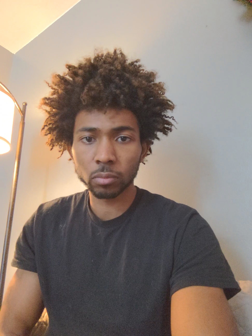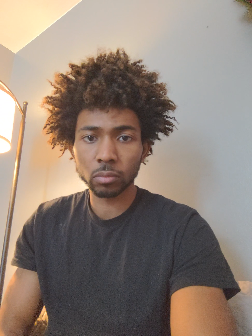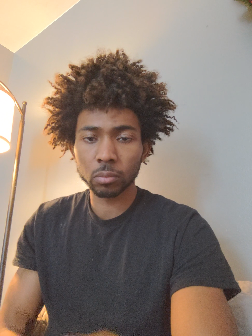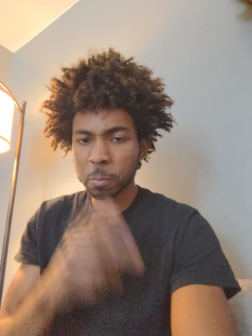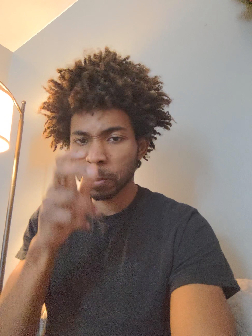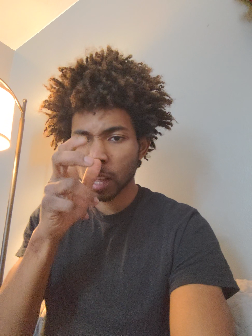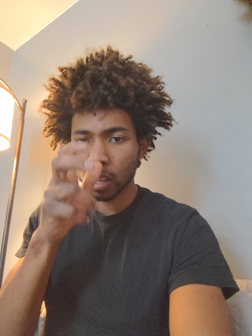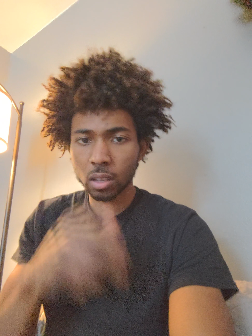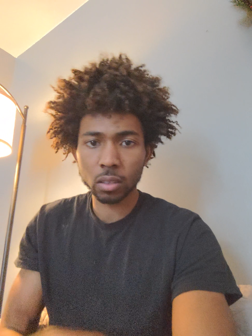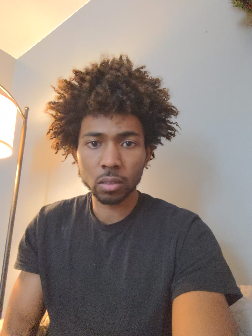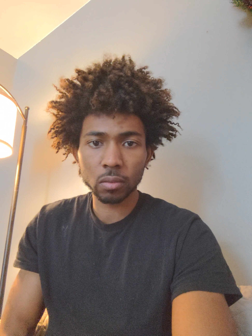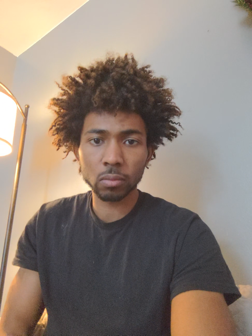bug